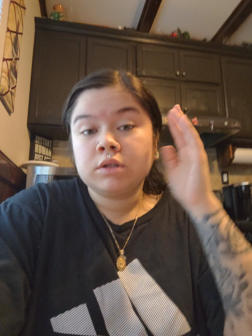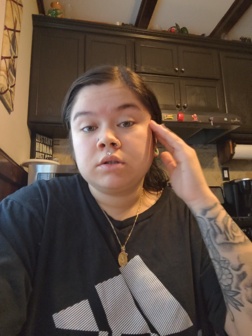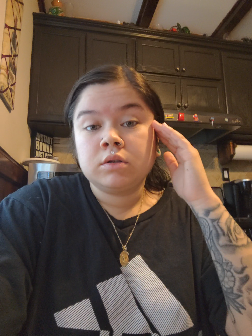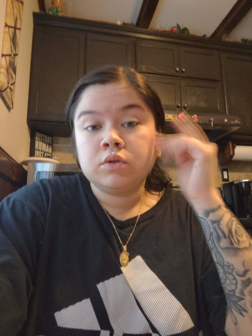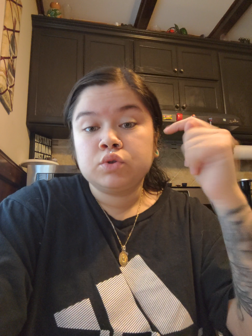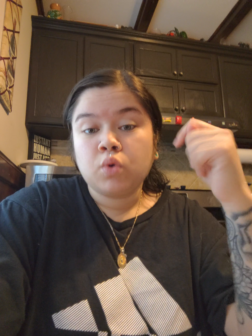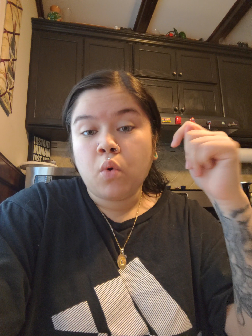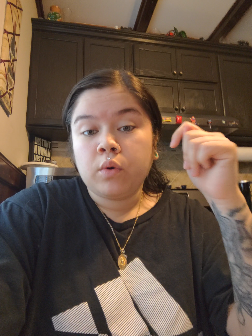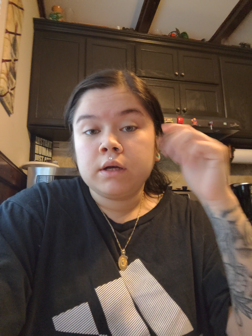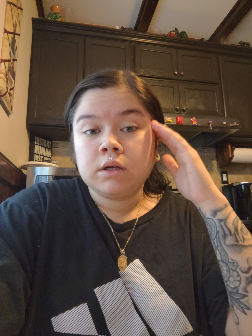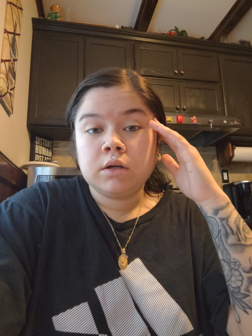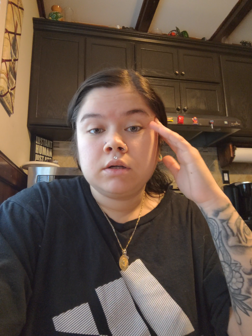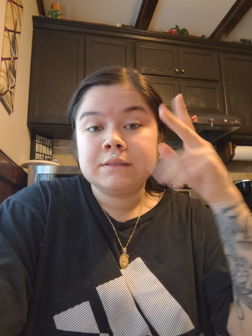toy